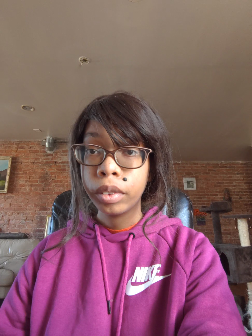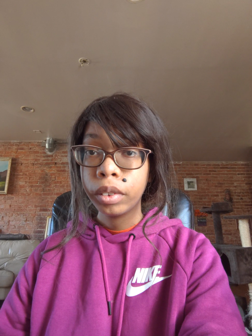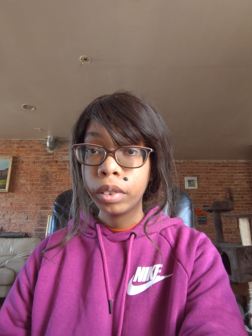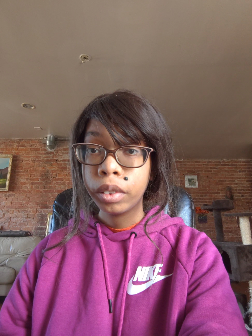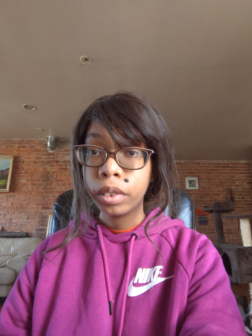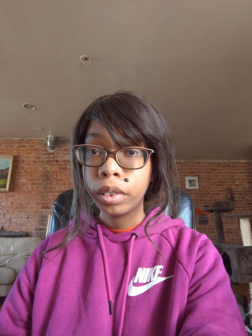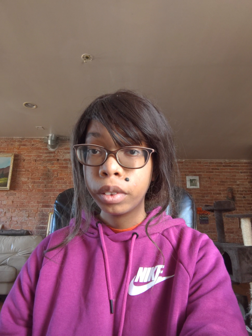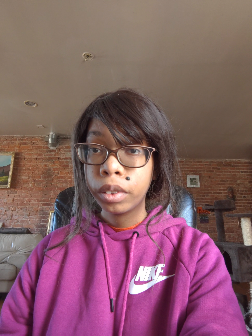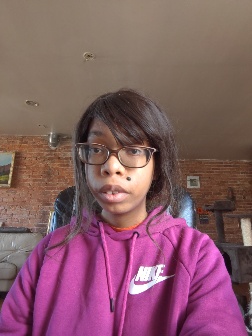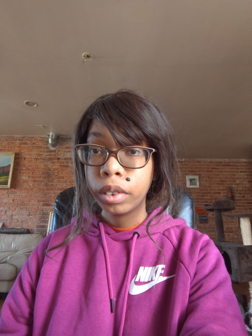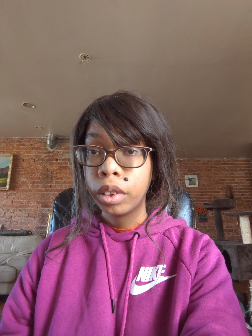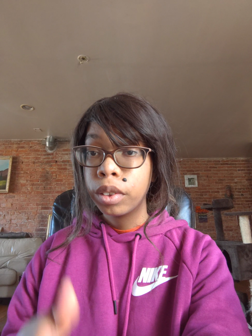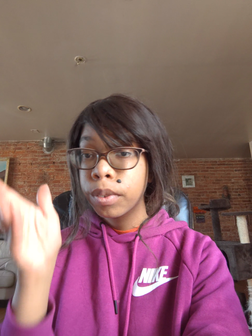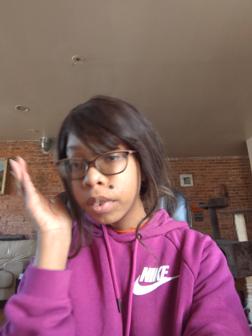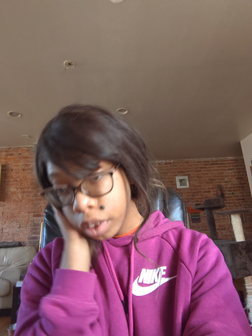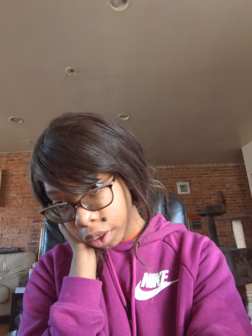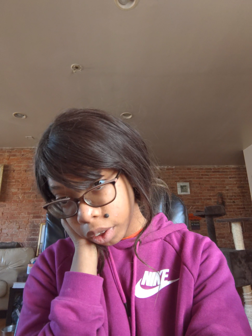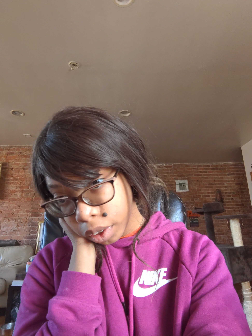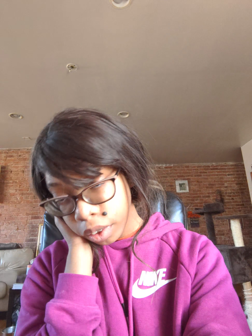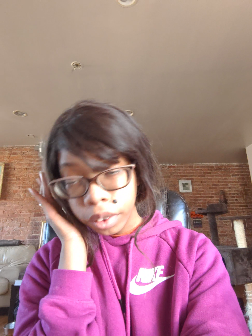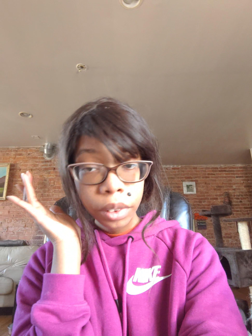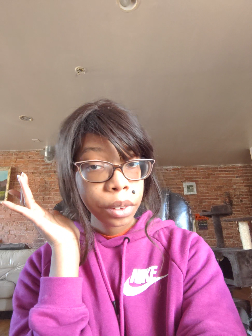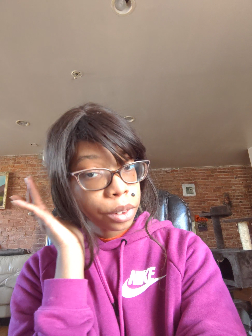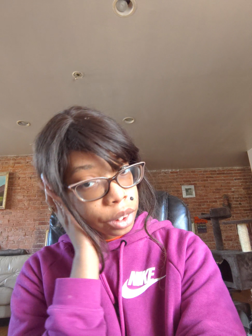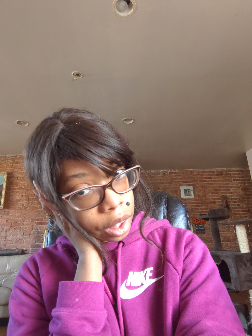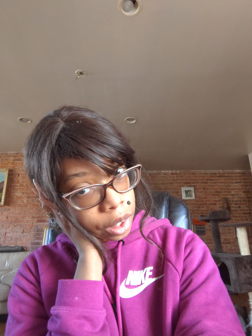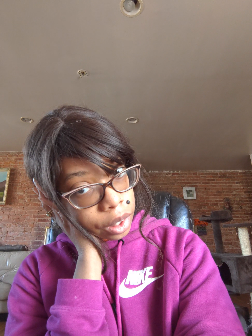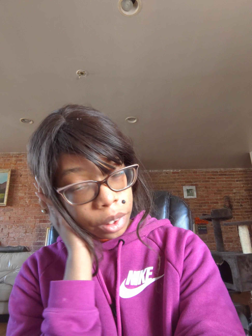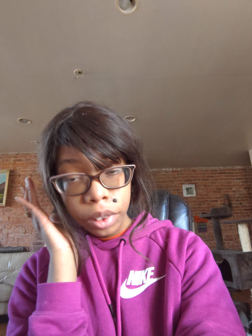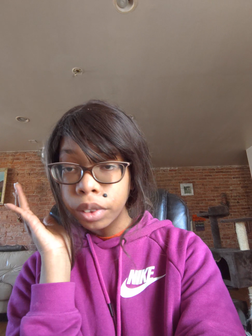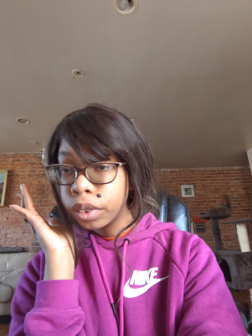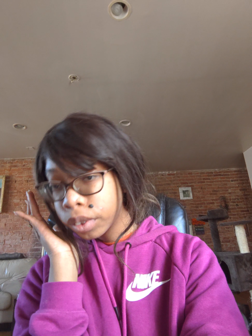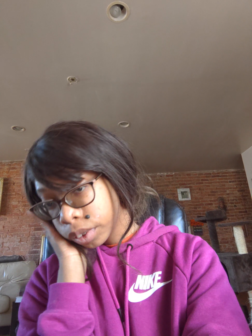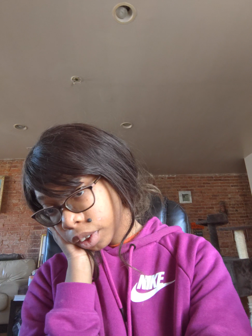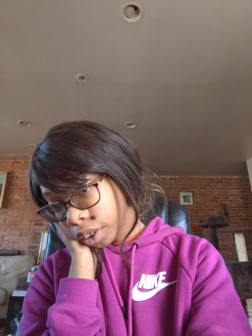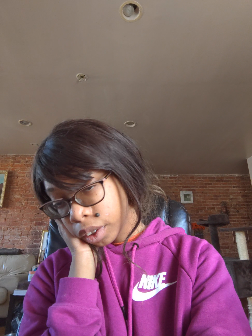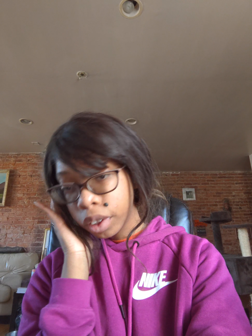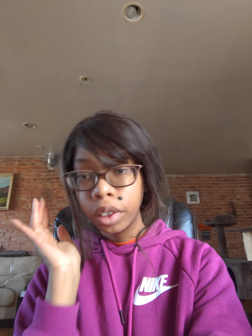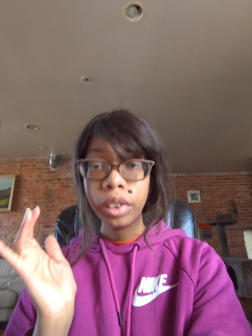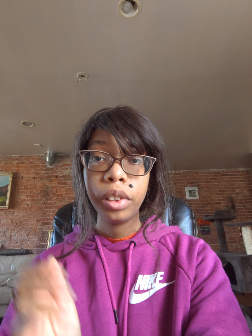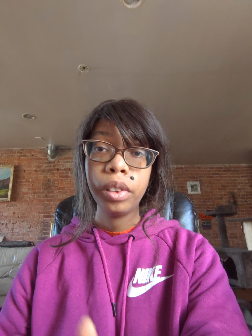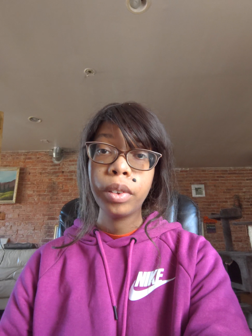bed